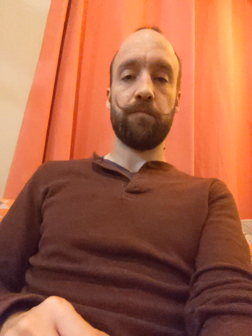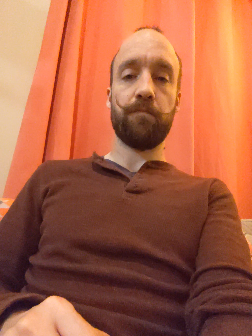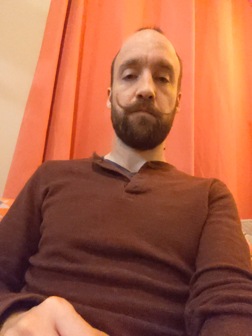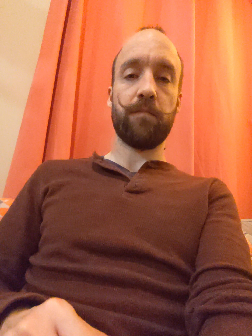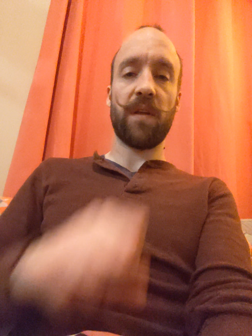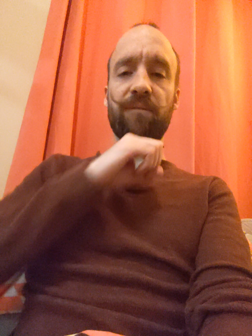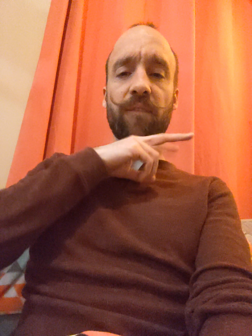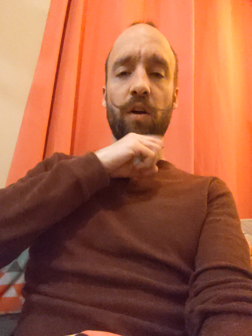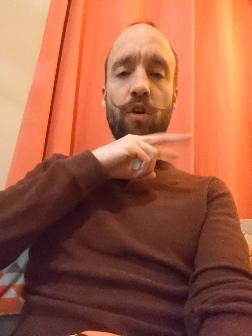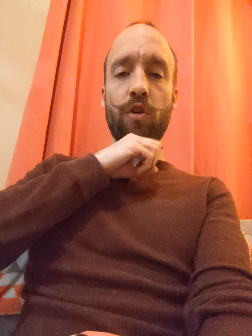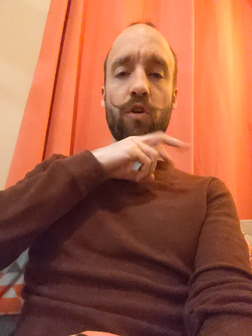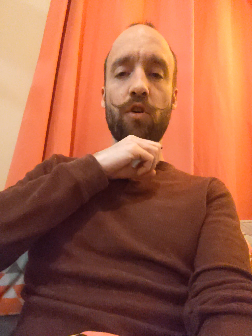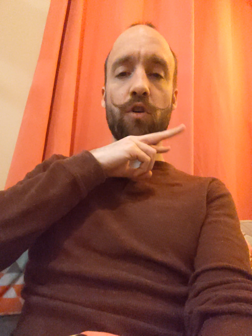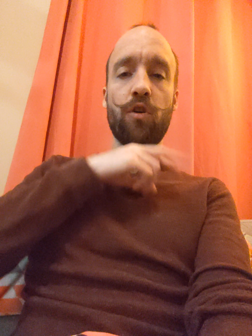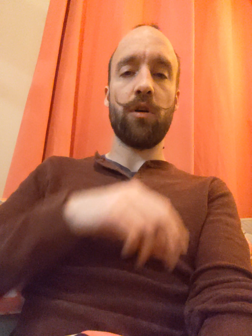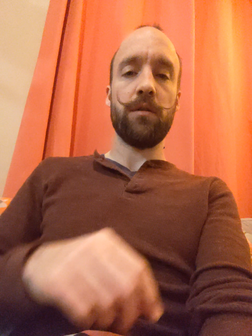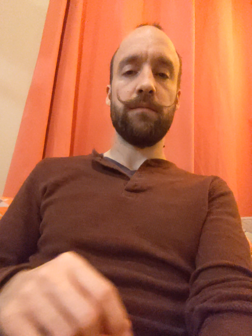frog